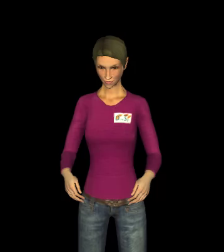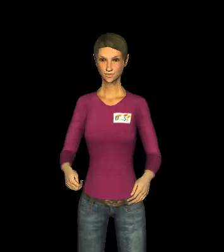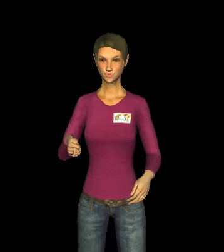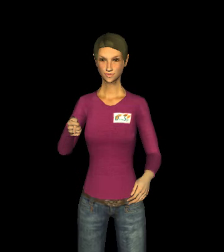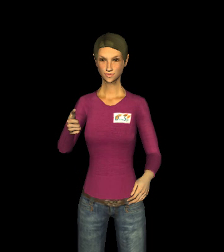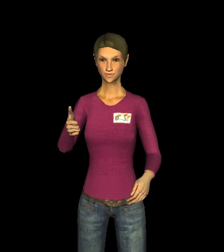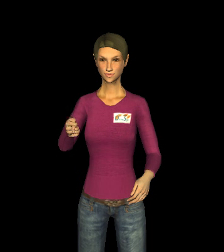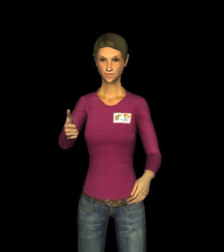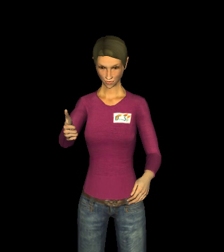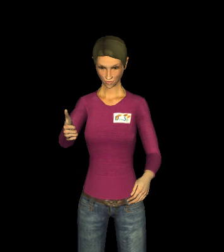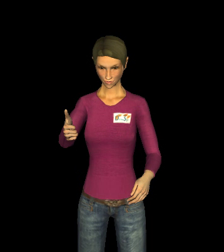قريبا